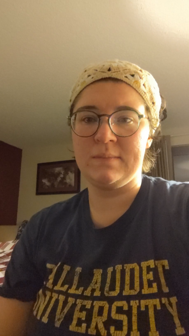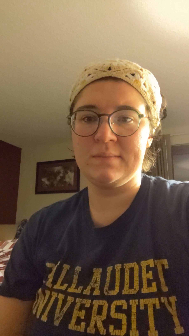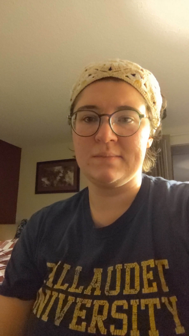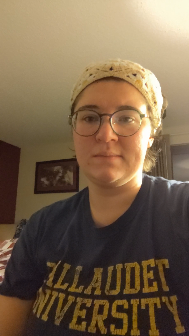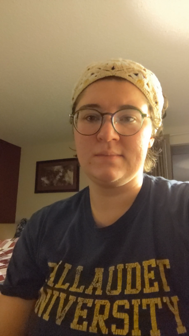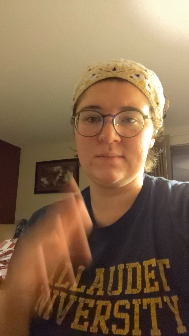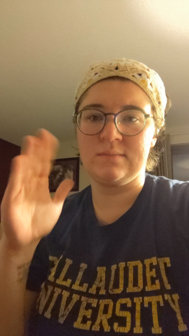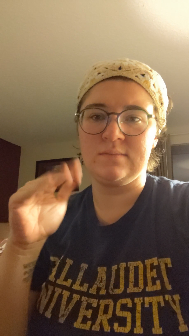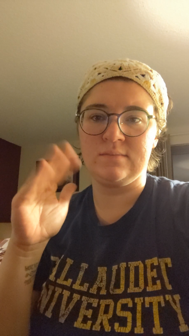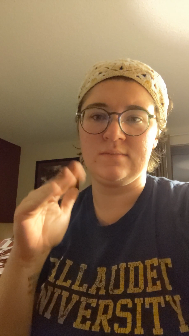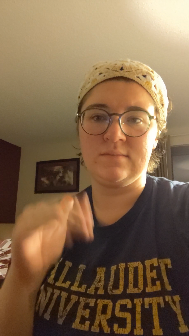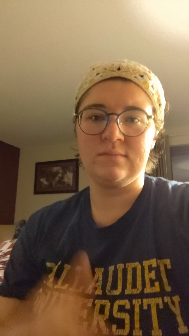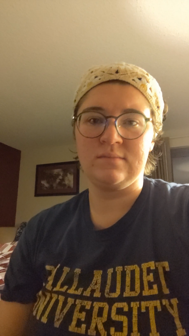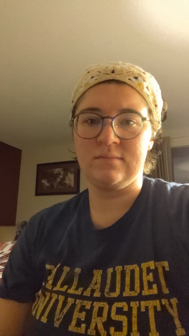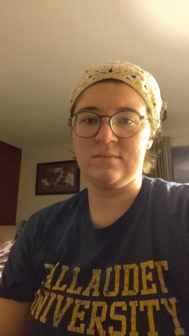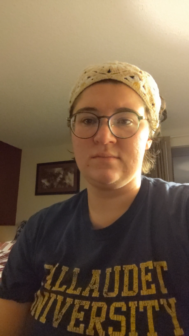downtown